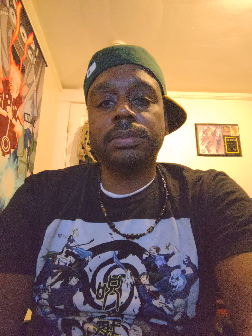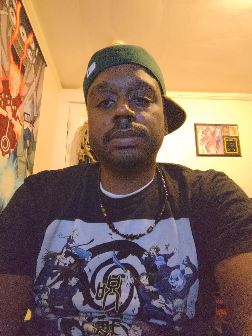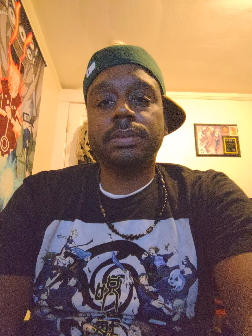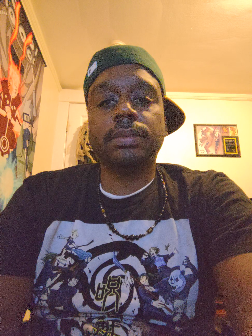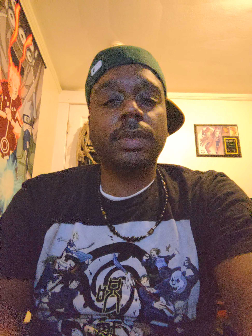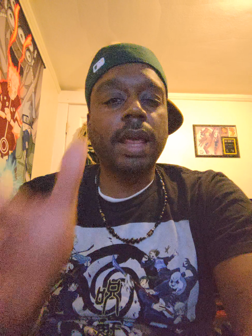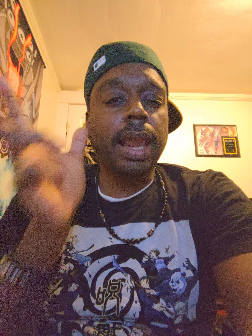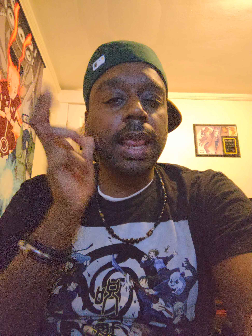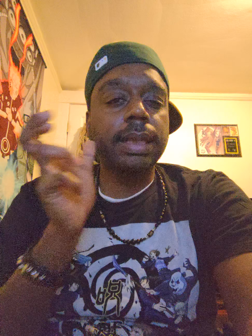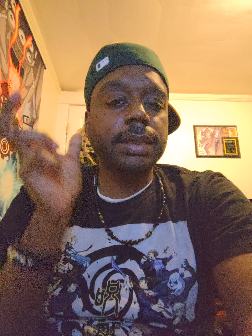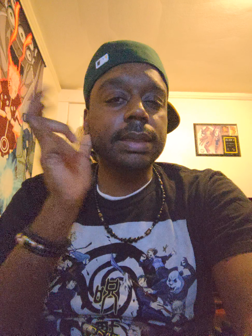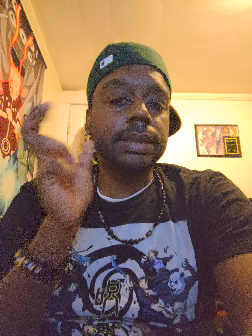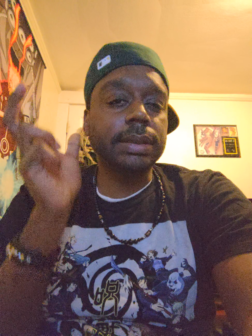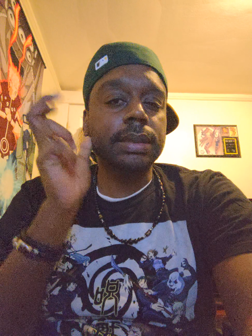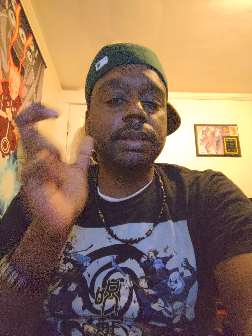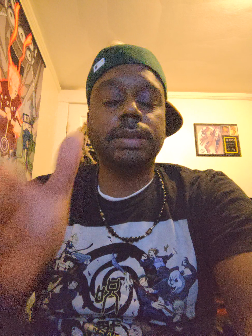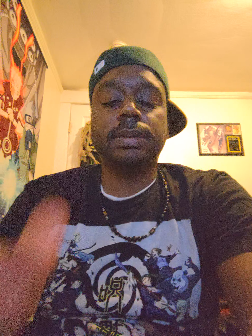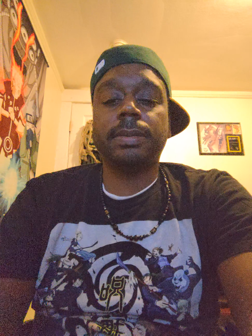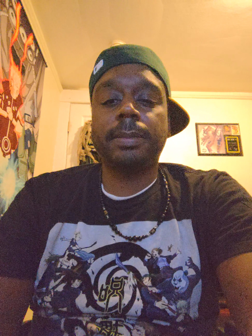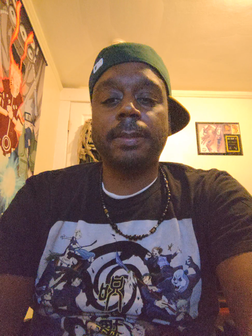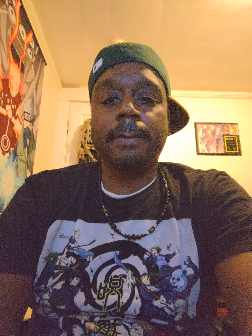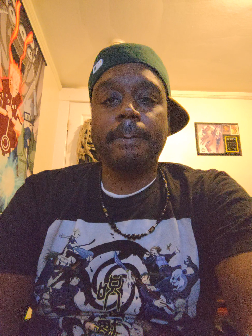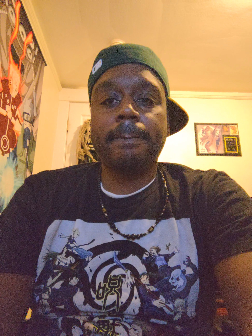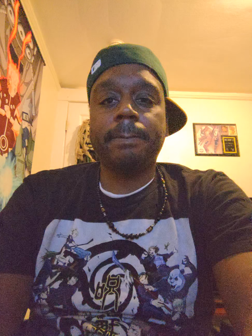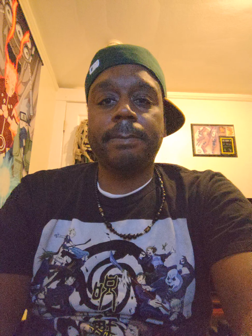listen